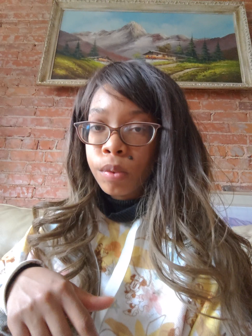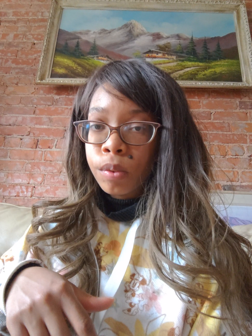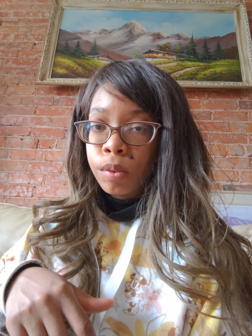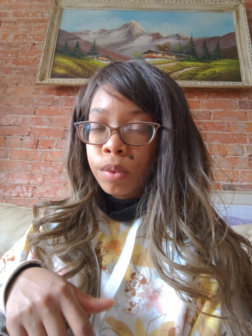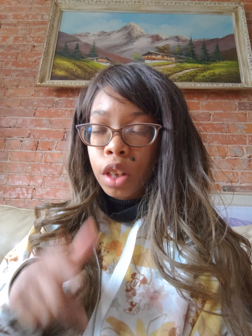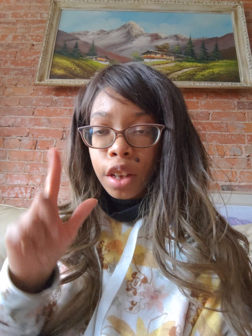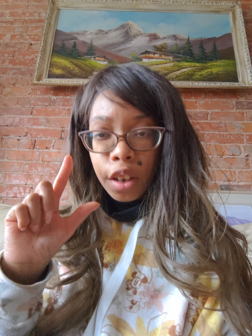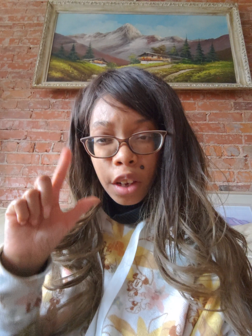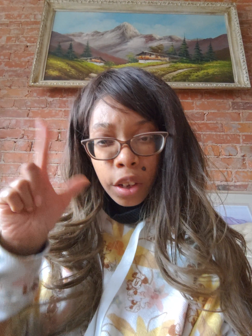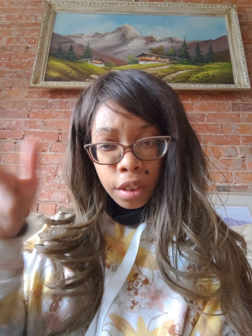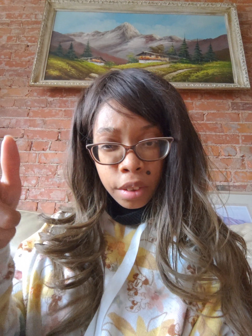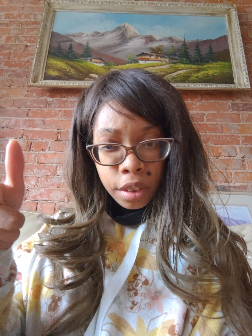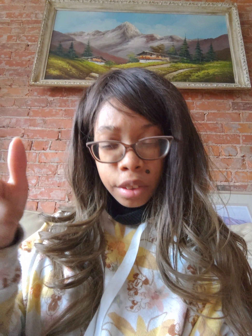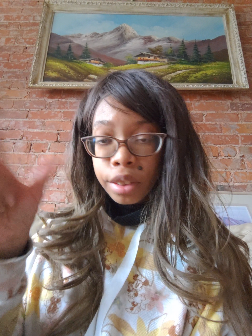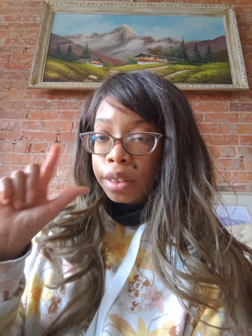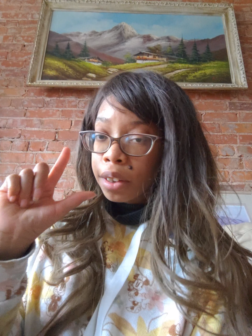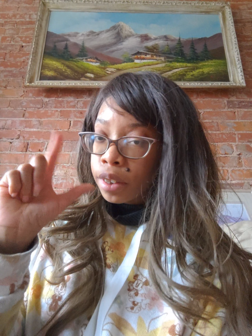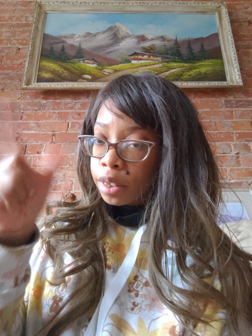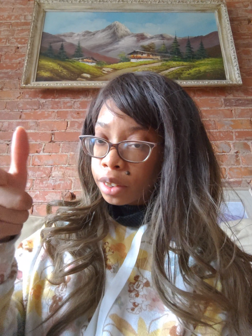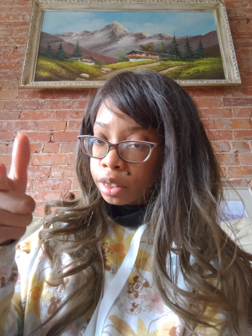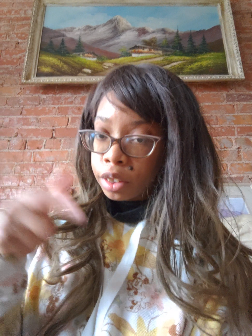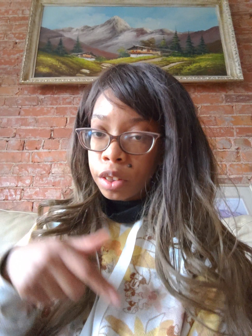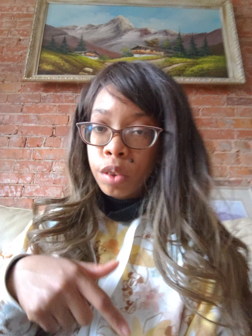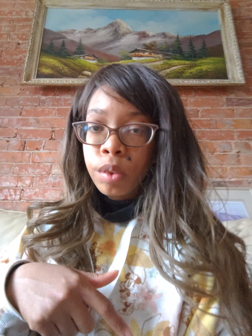later